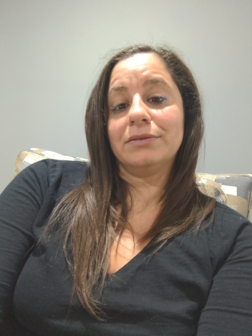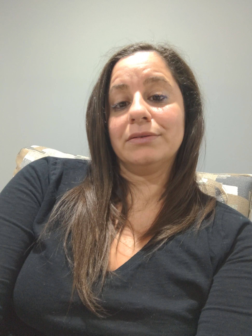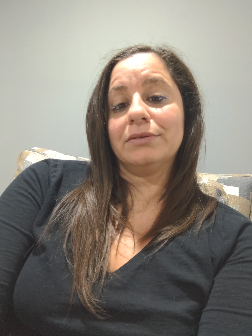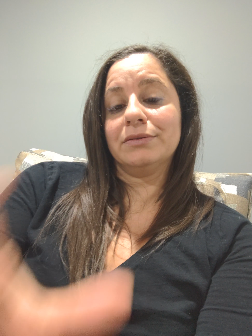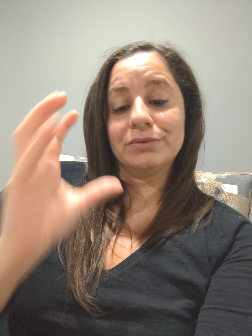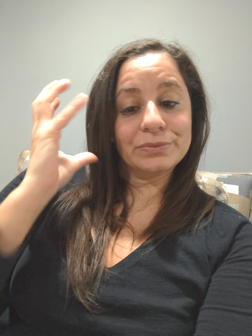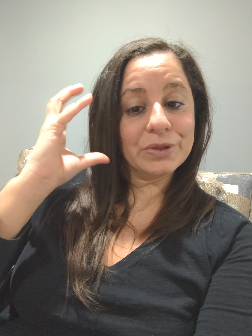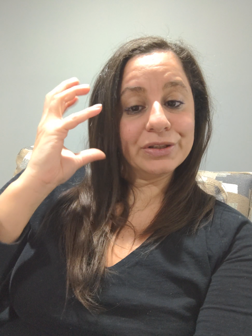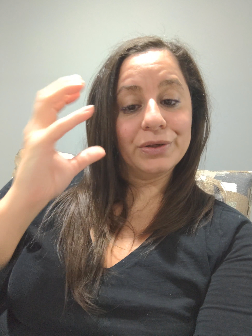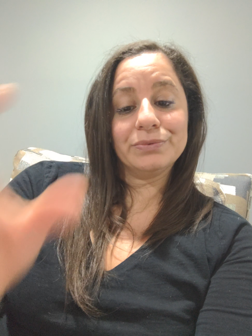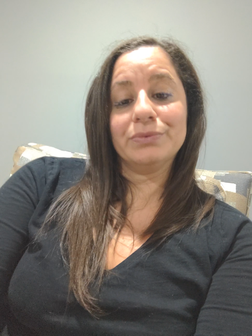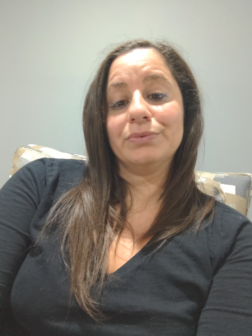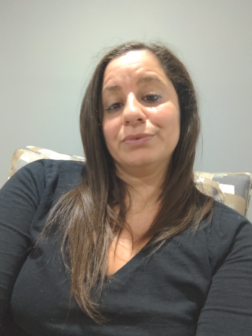radio